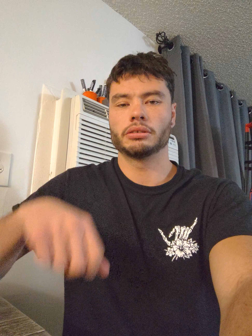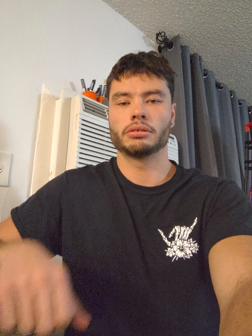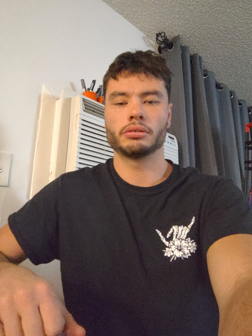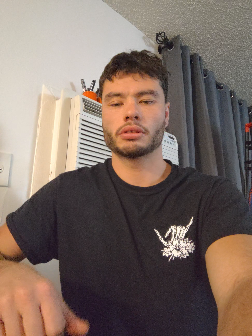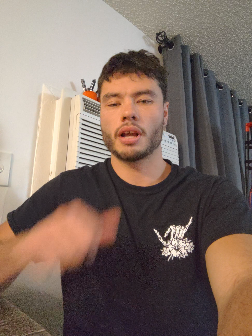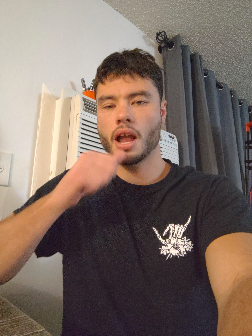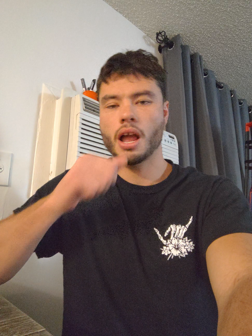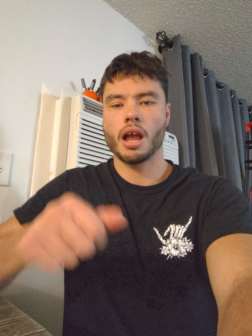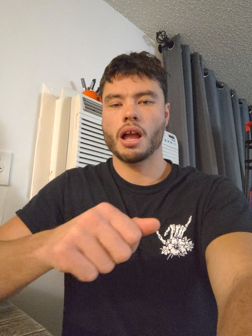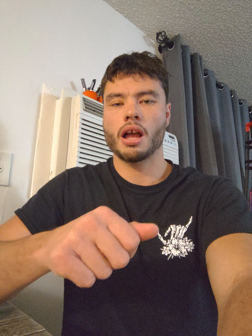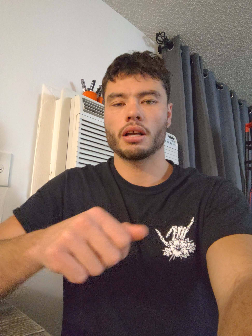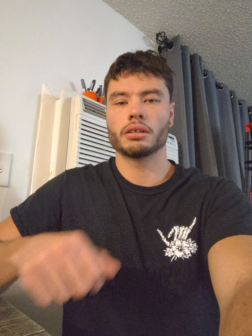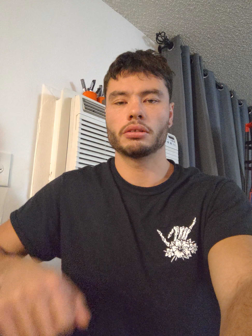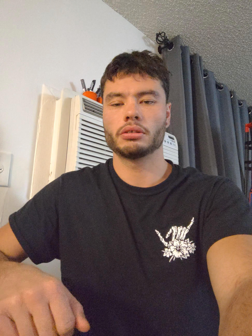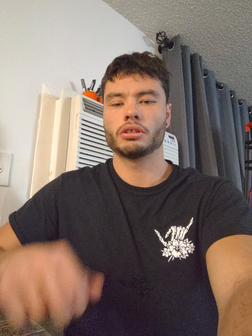hide